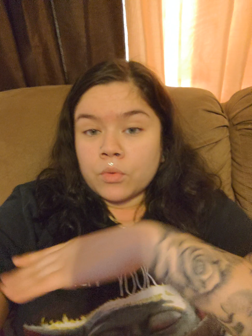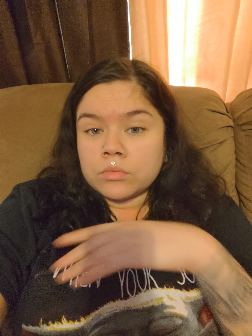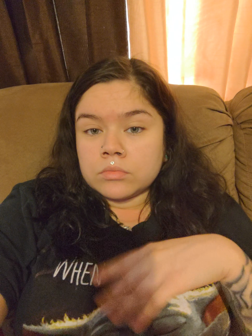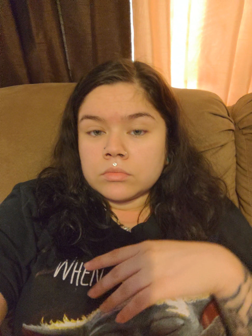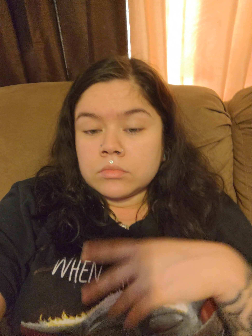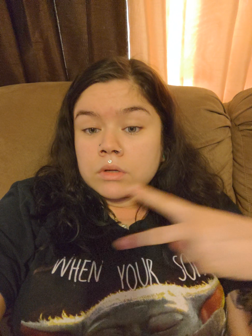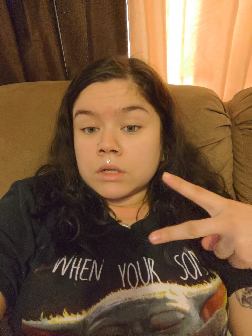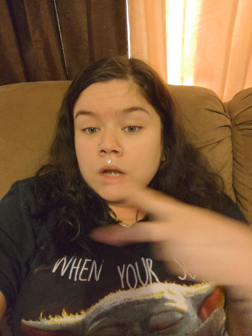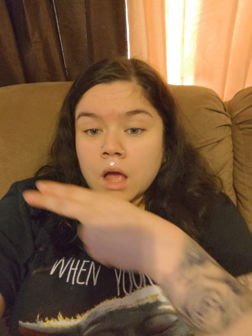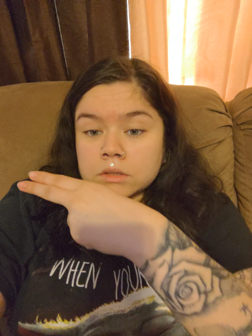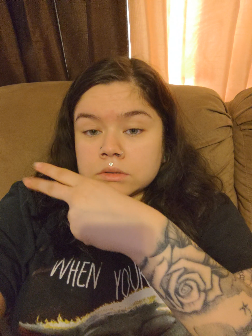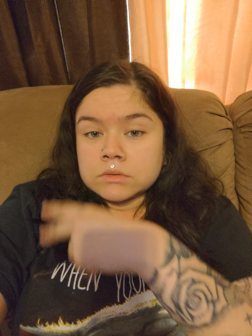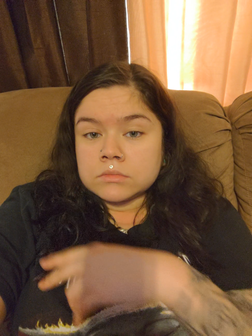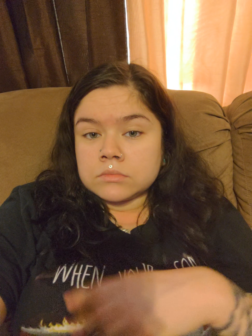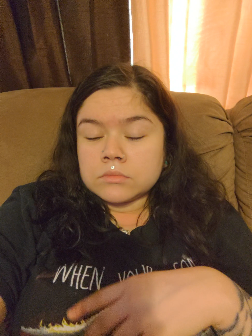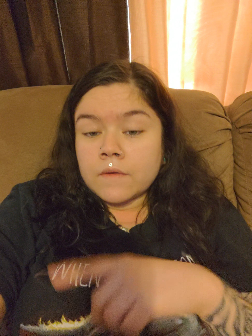cut